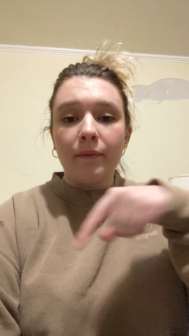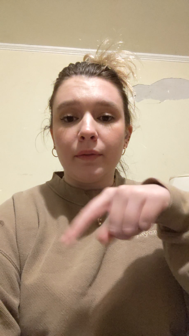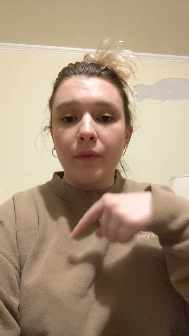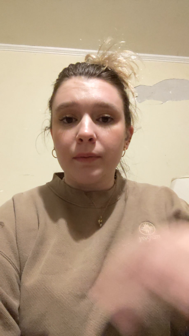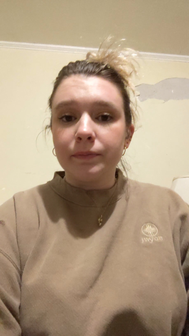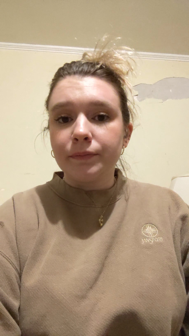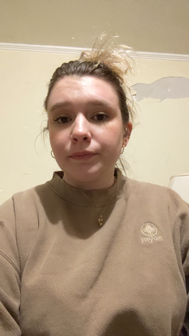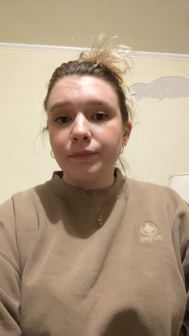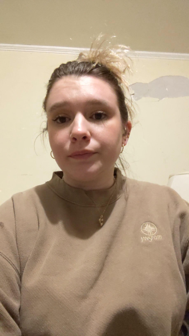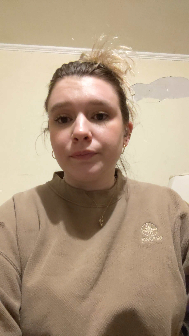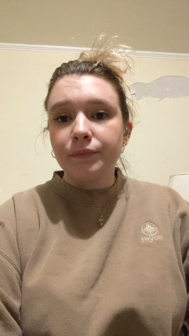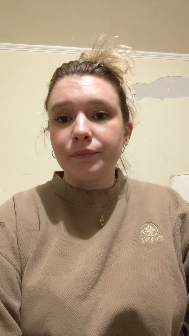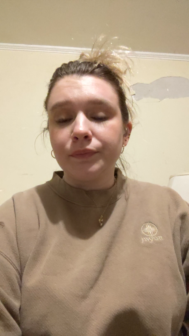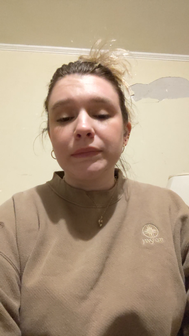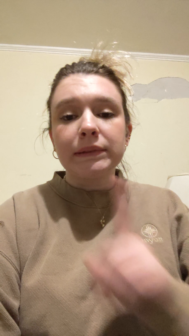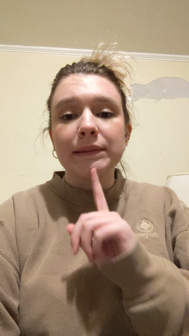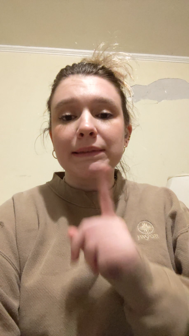is